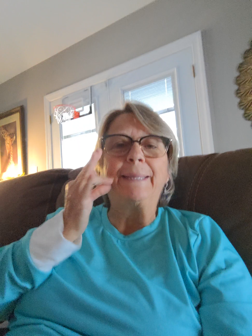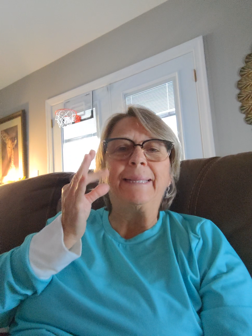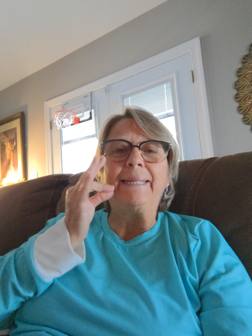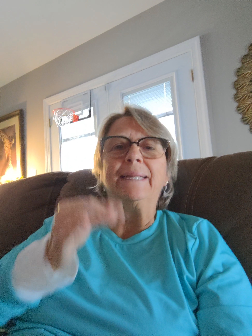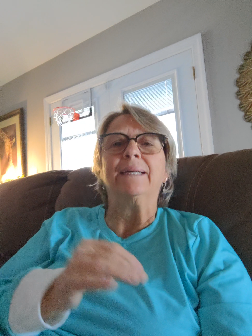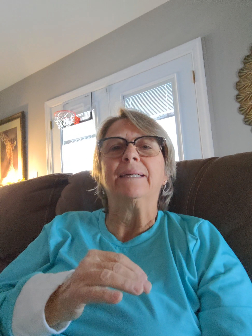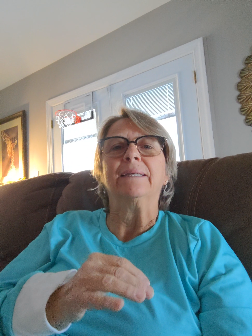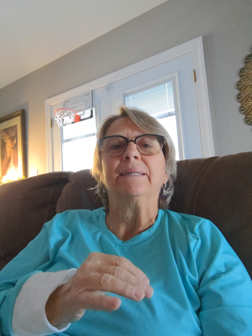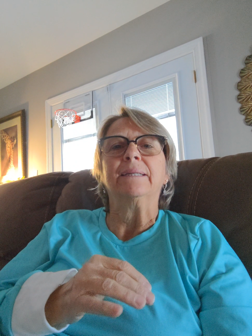kitty